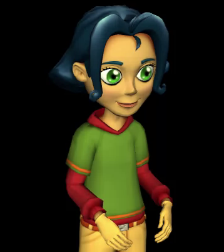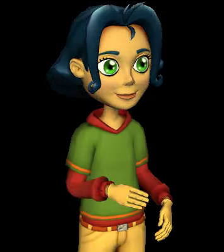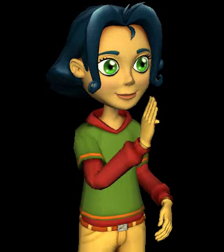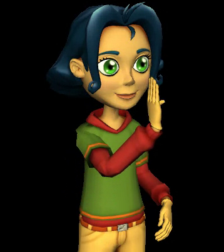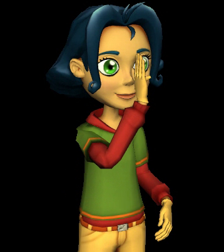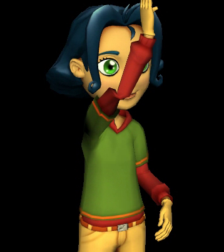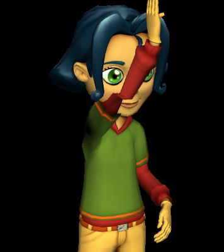منتصف الليل